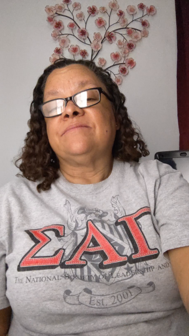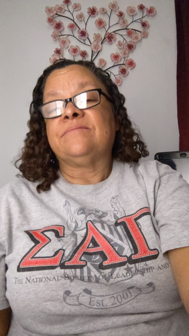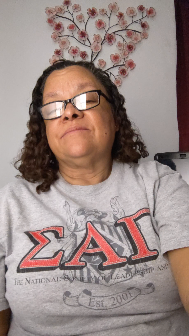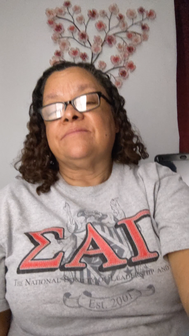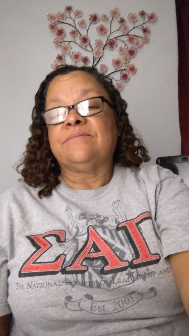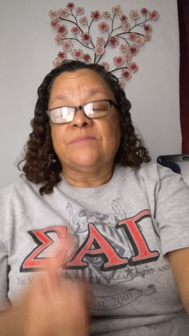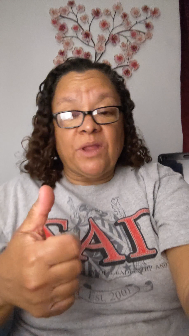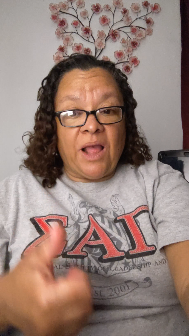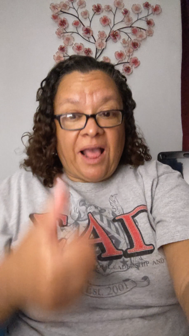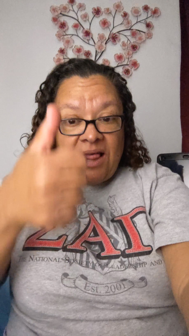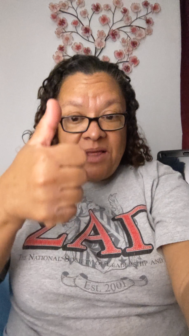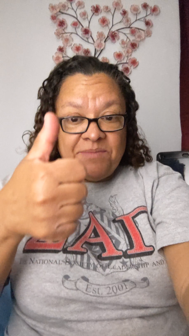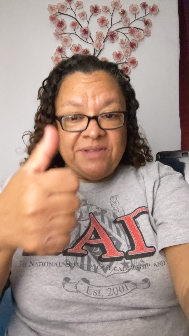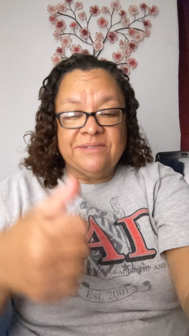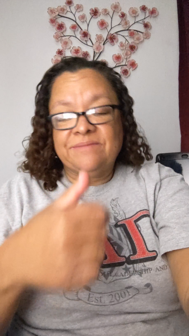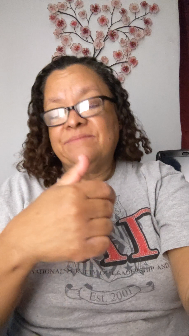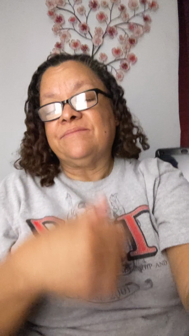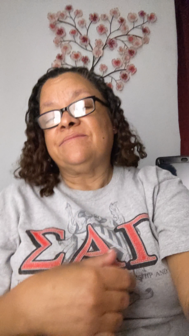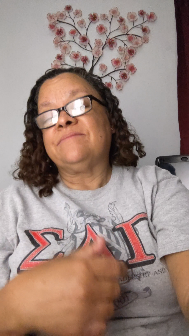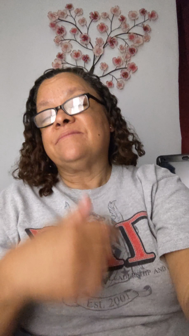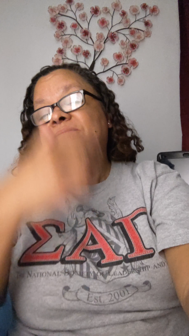help